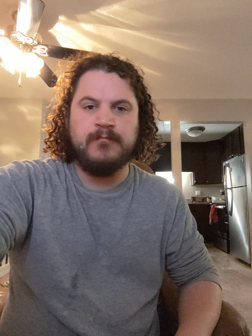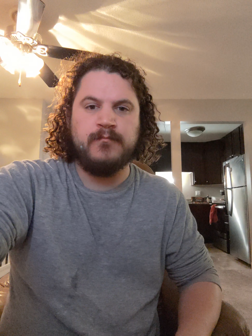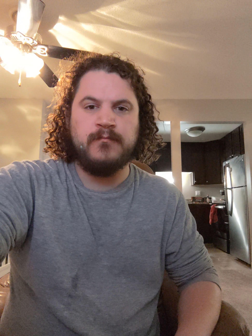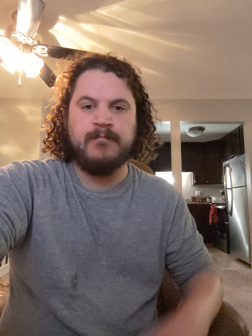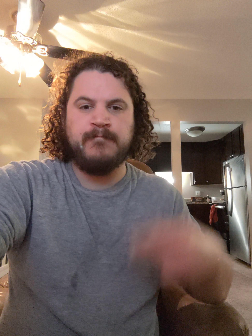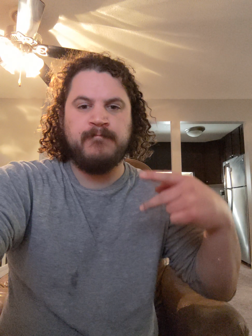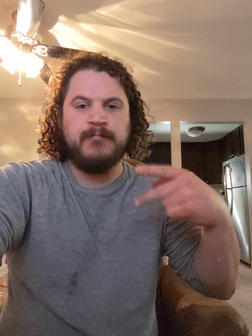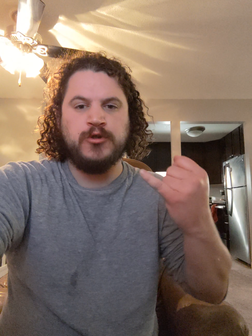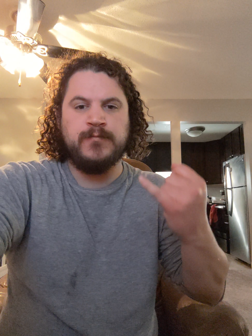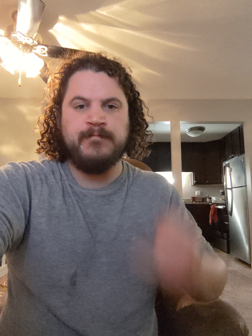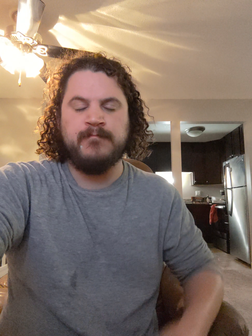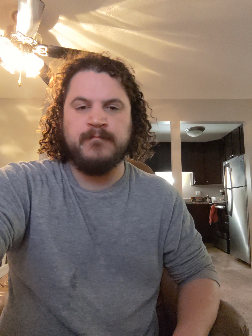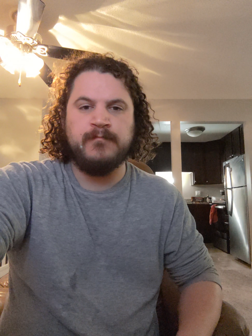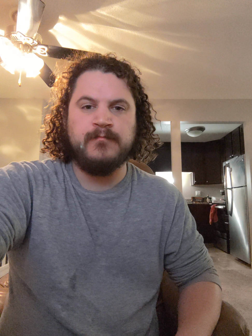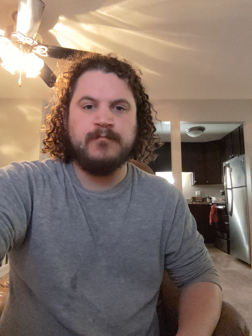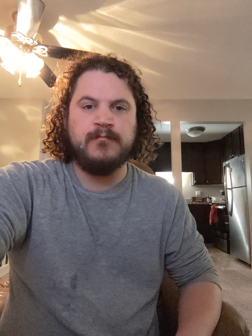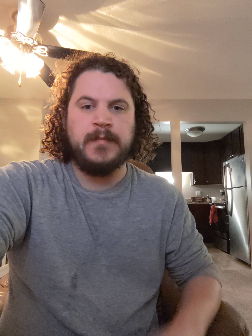pajamas